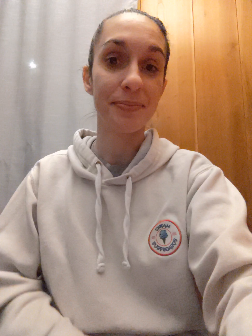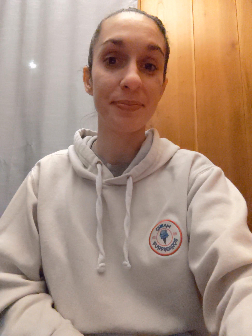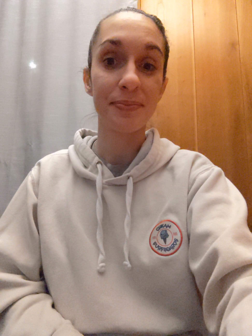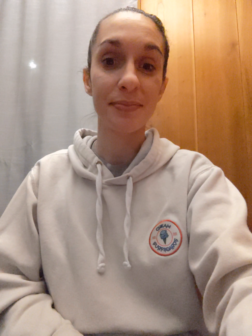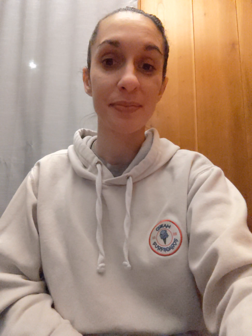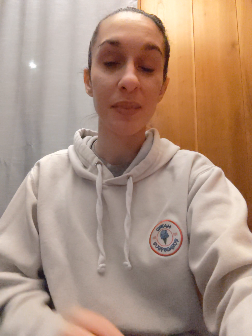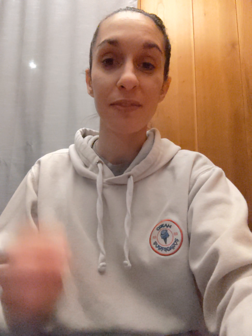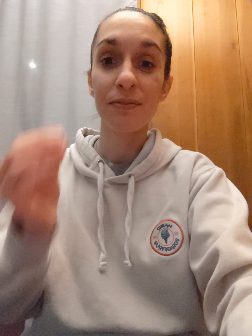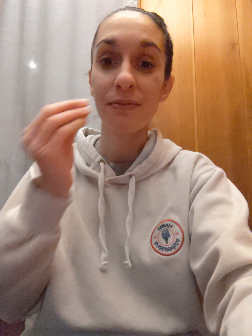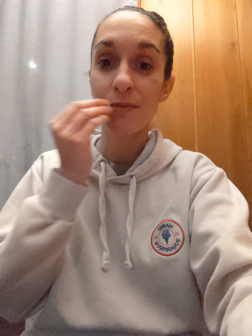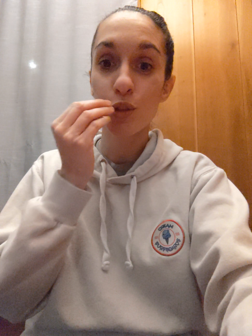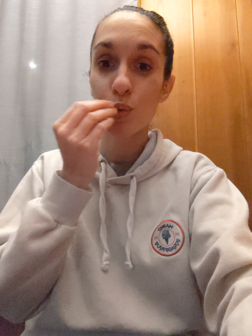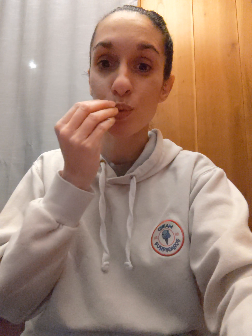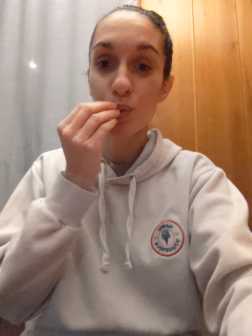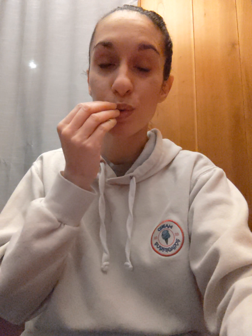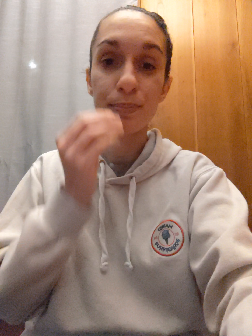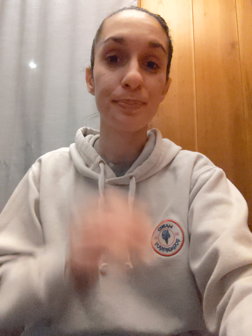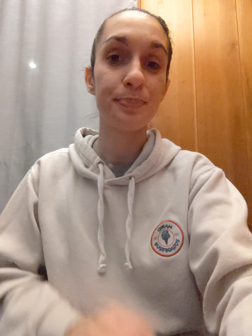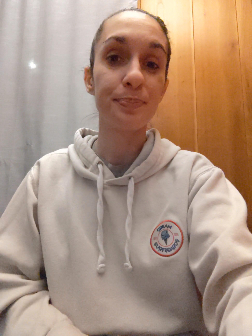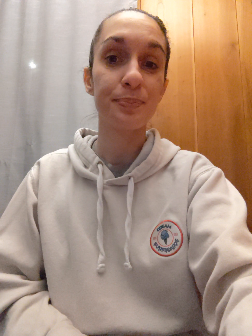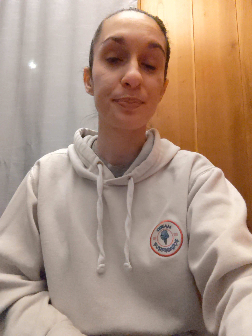food